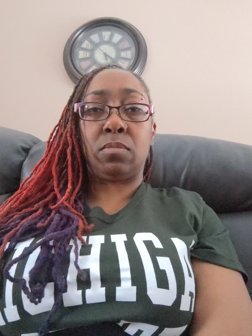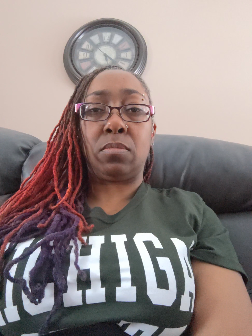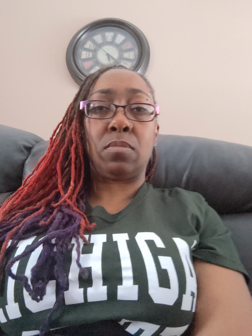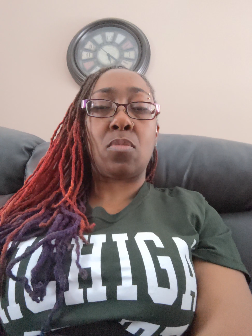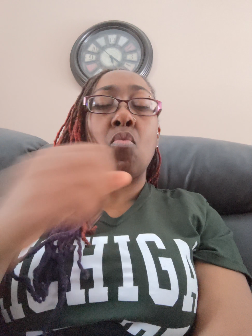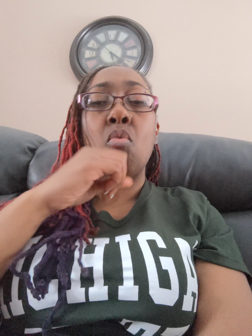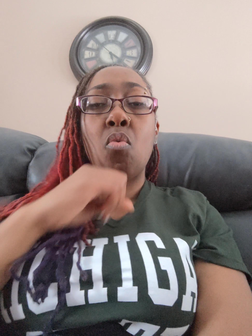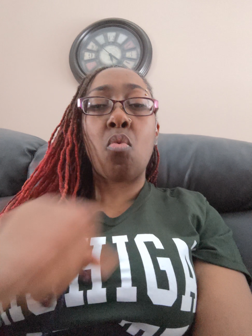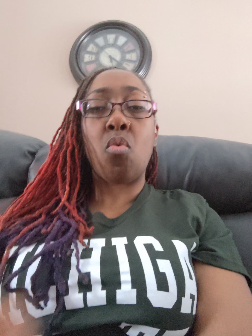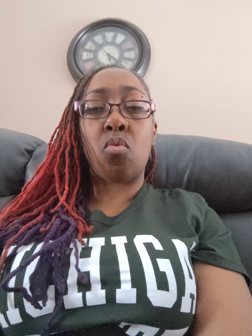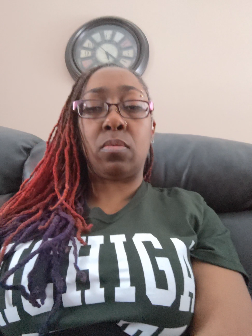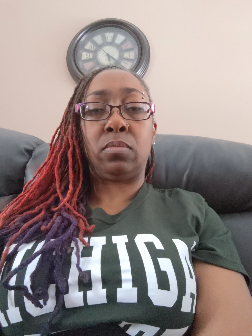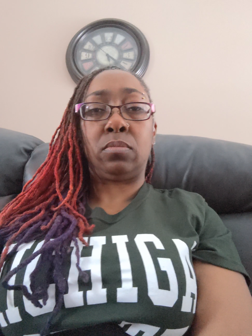old